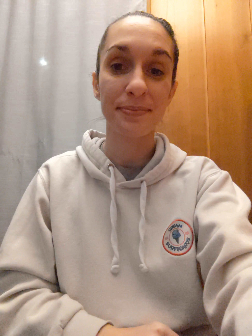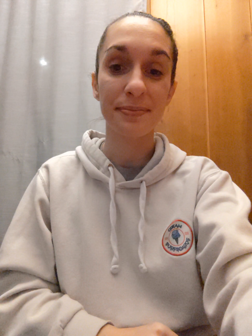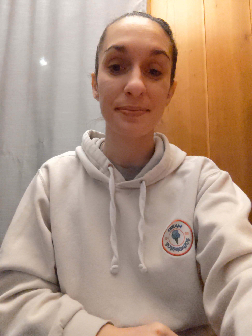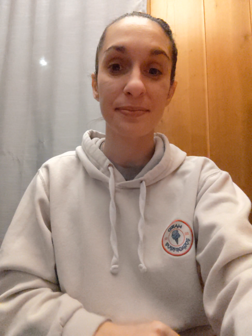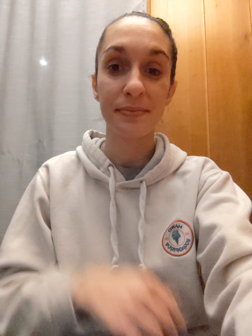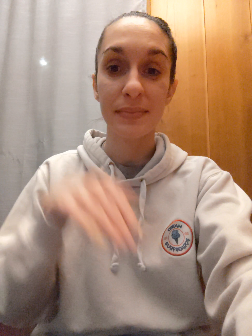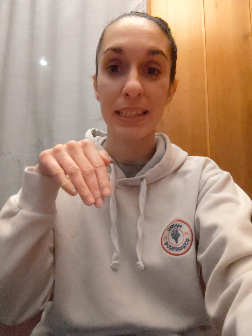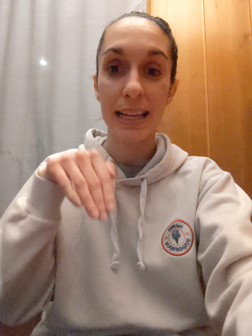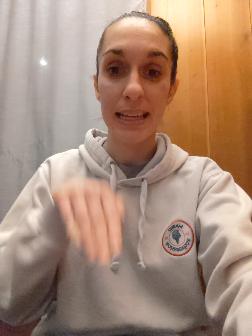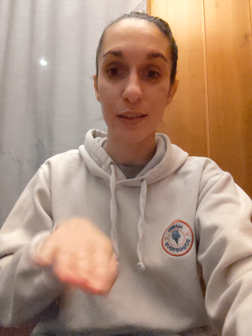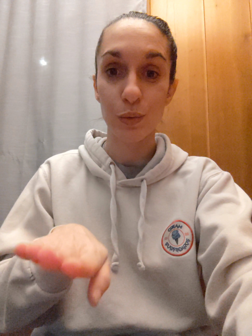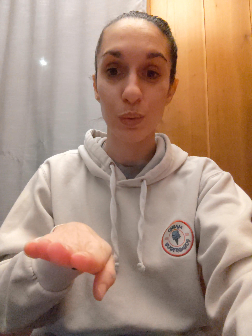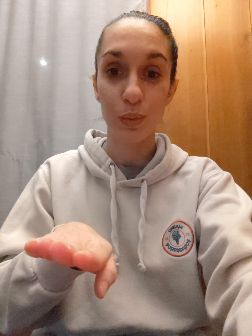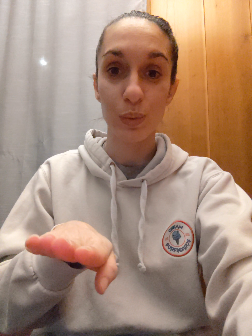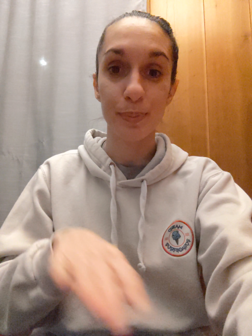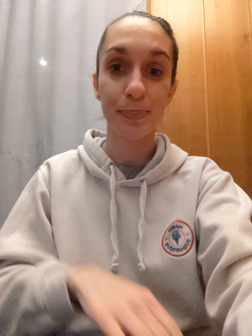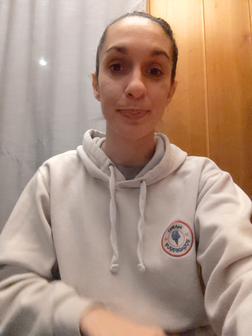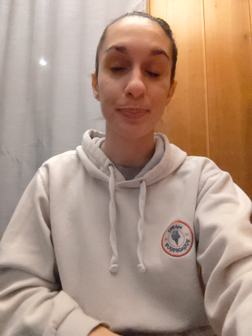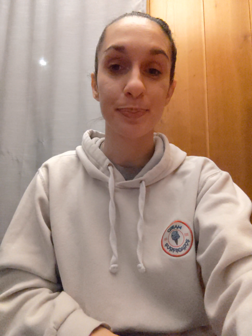into